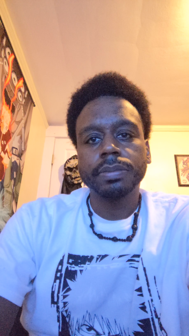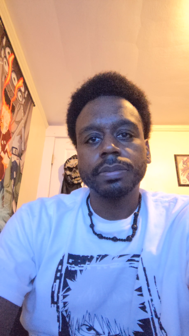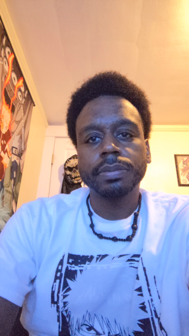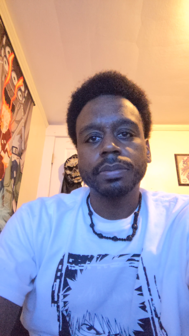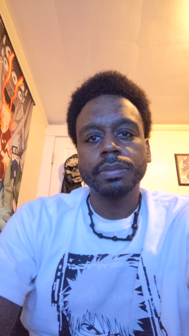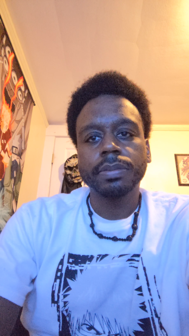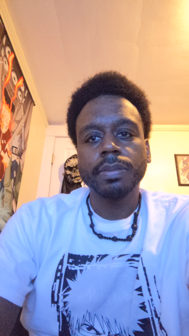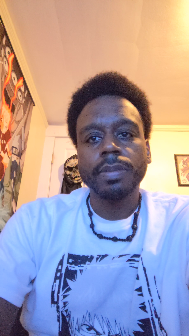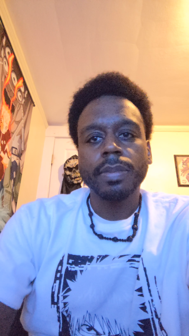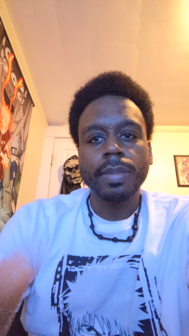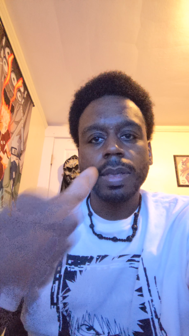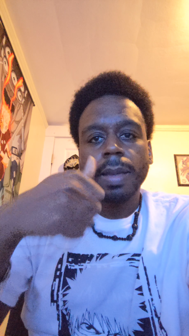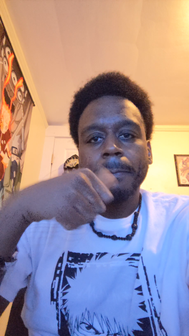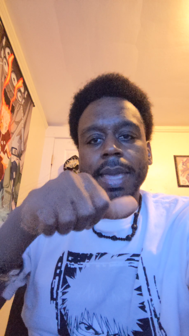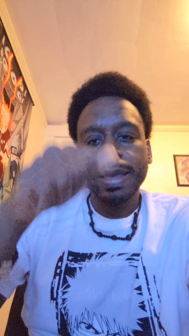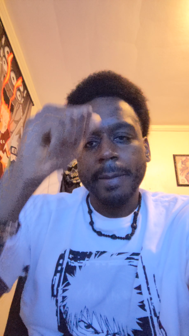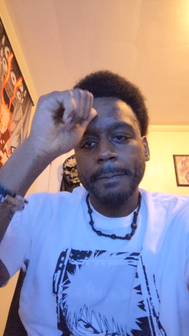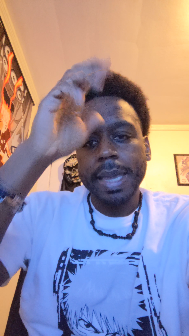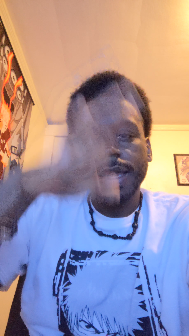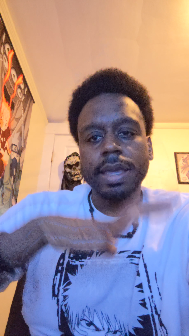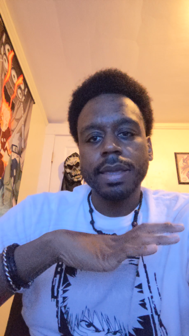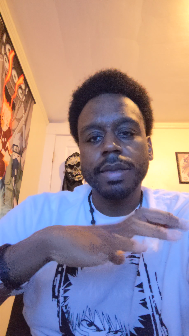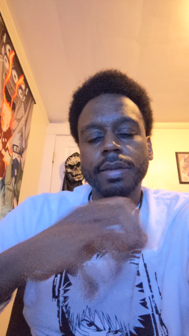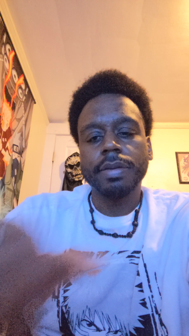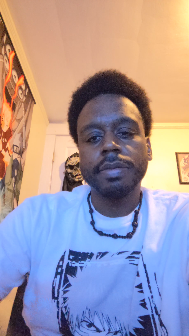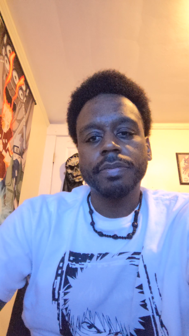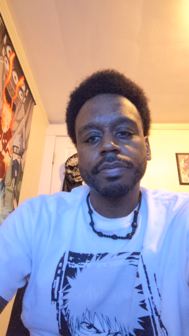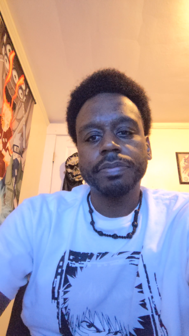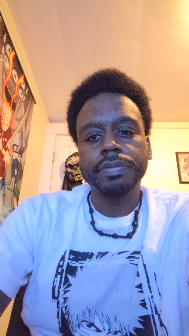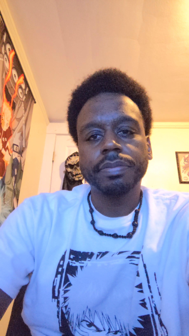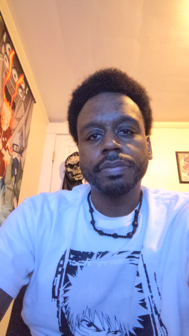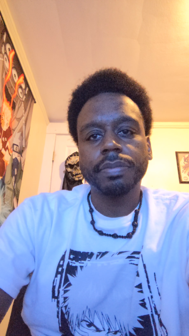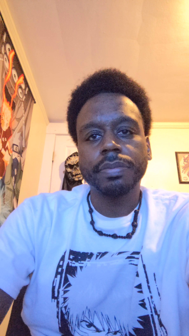mailman